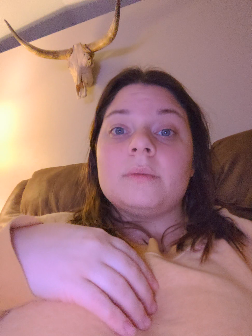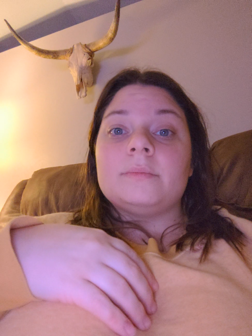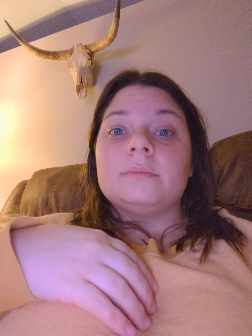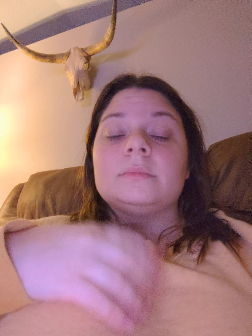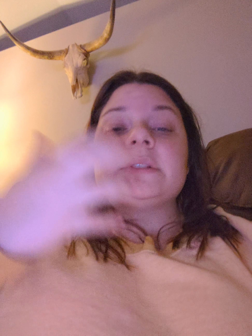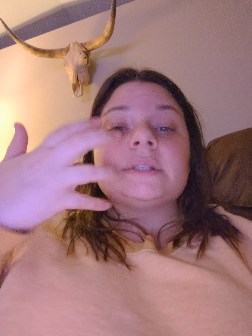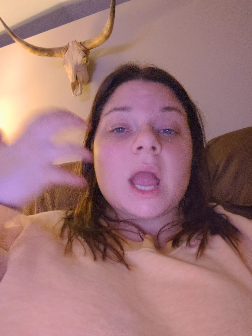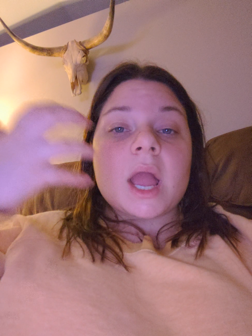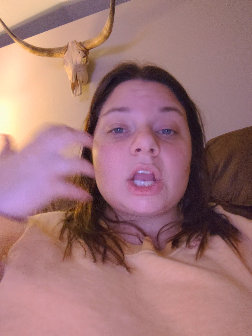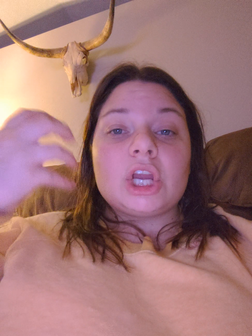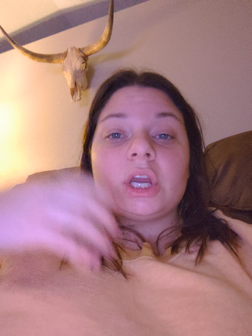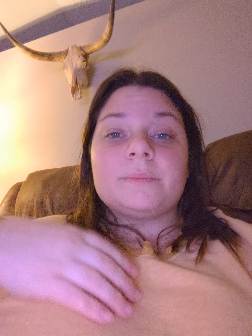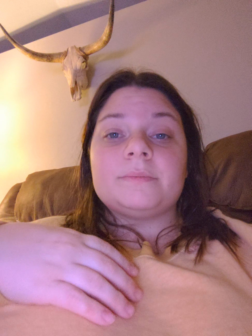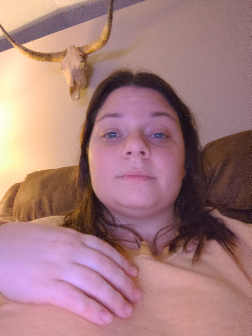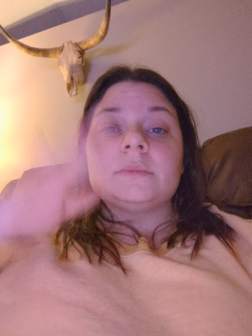tiger